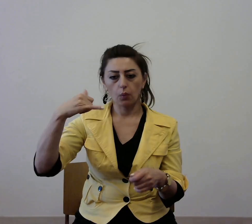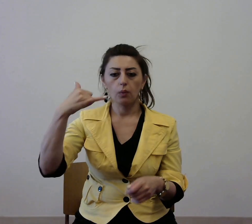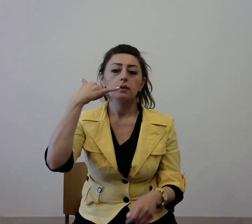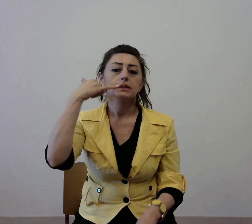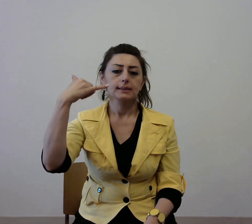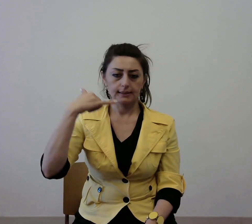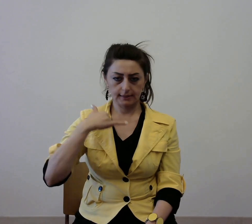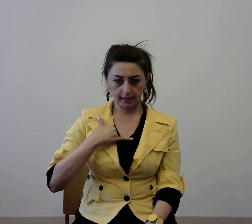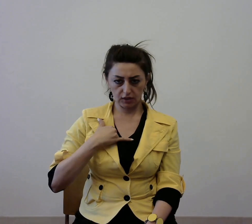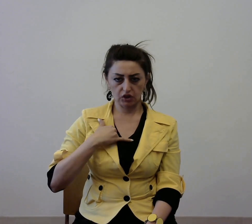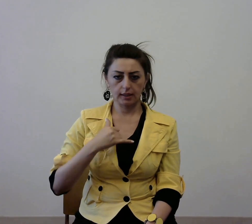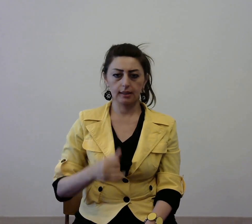zəng